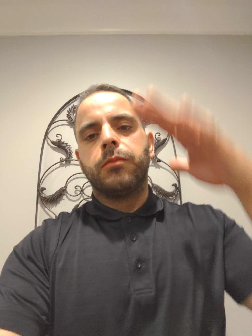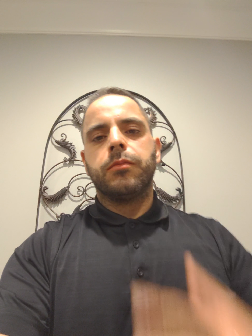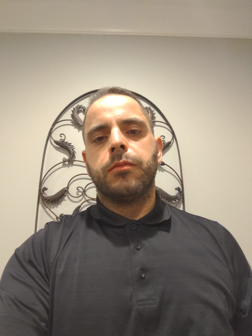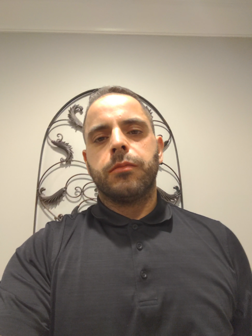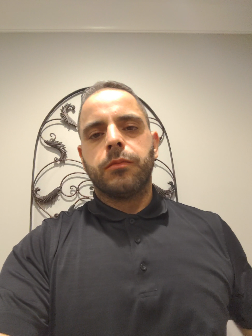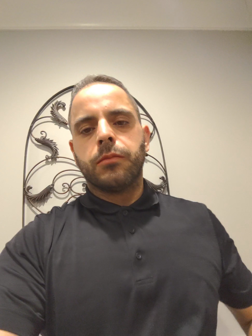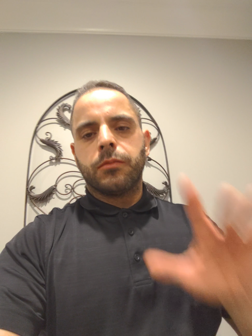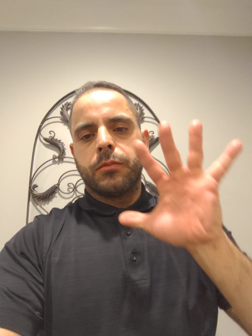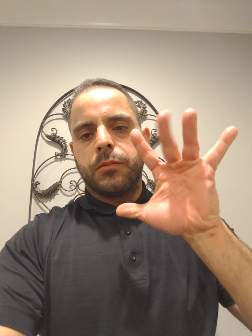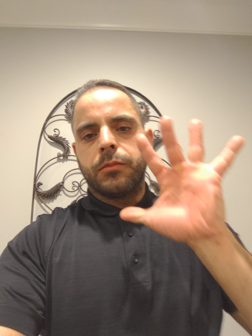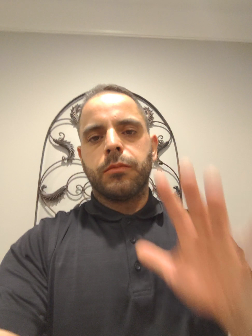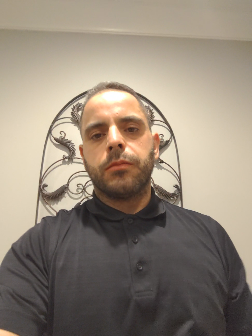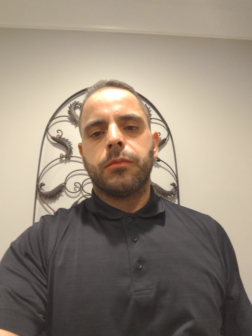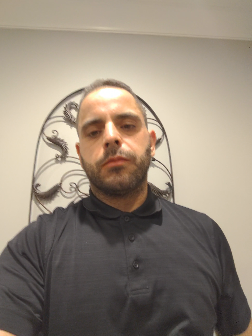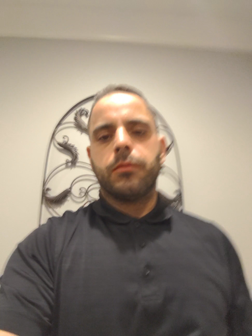finger